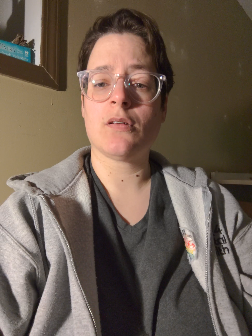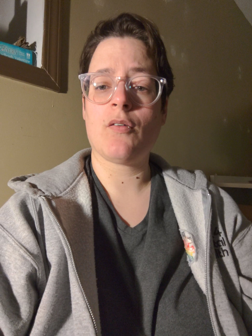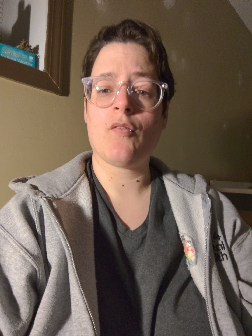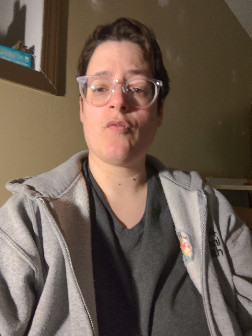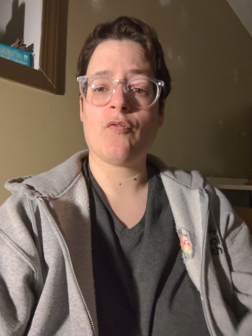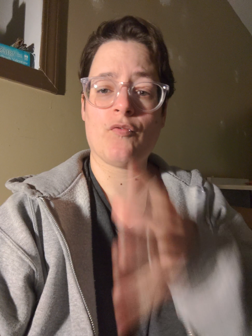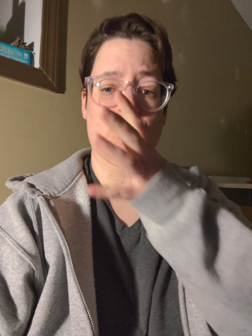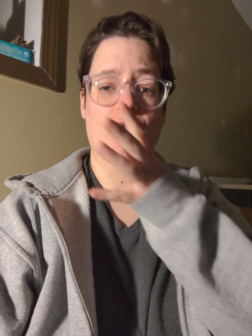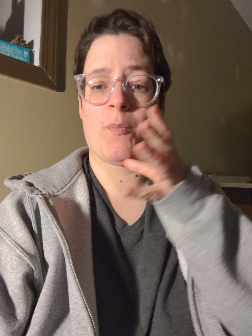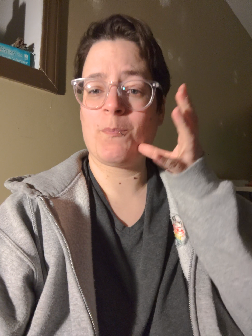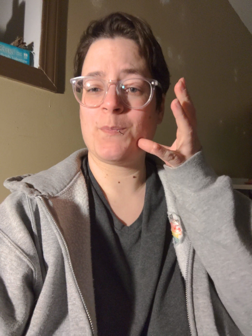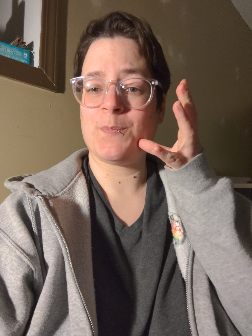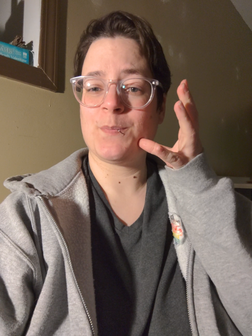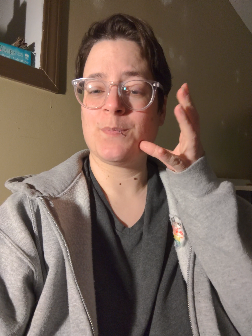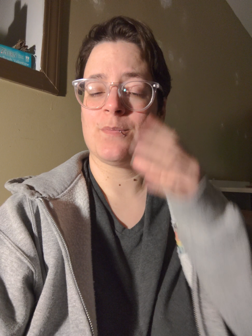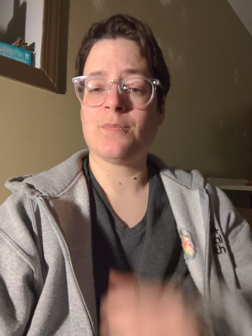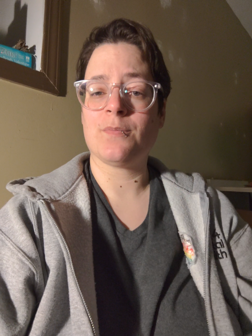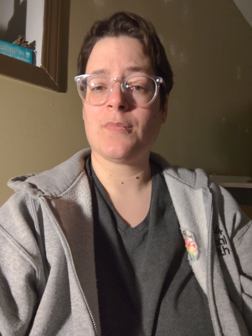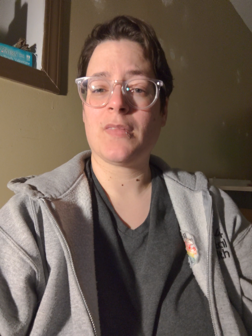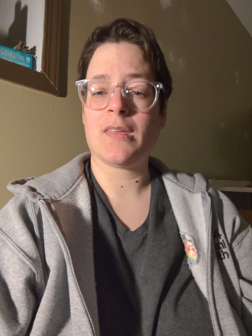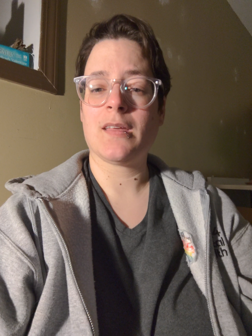farm